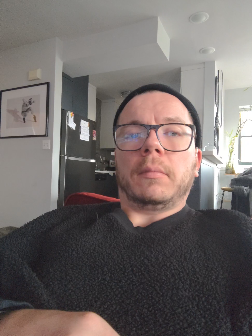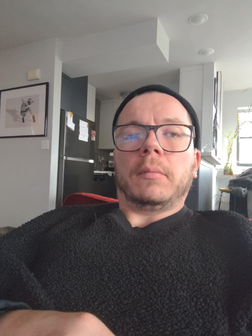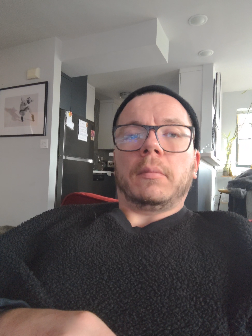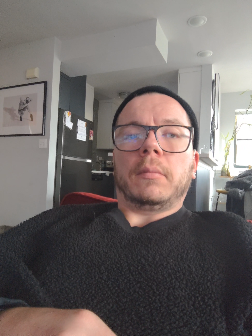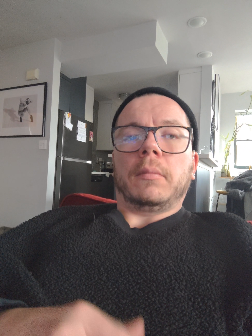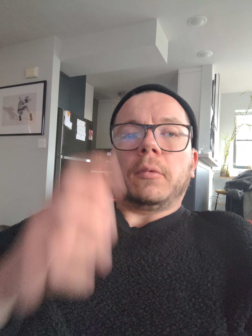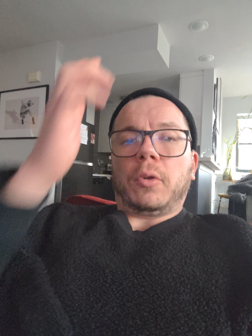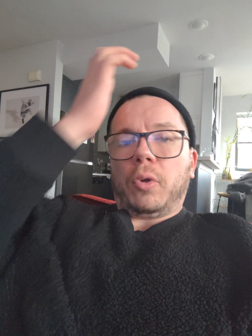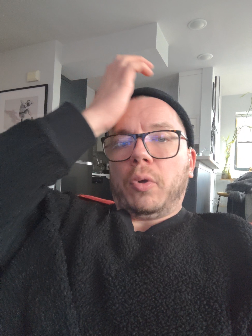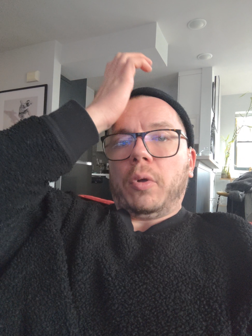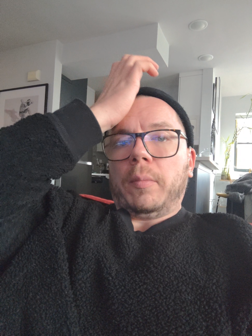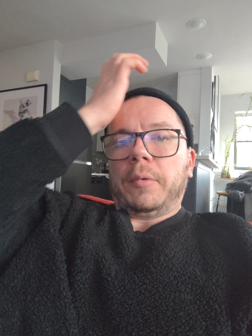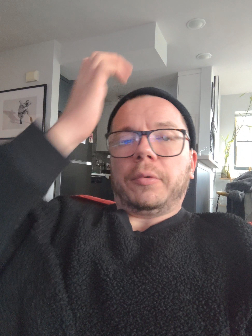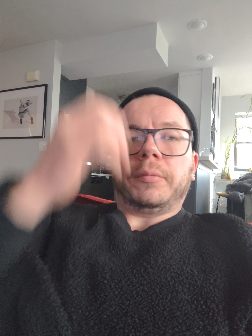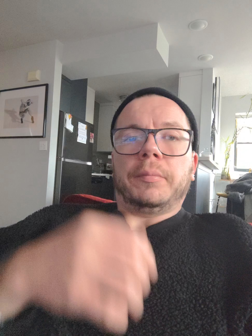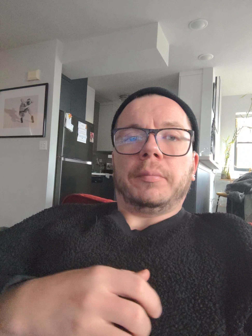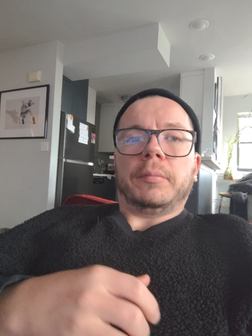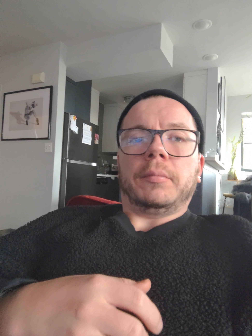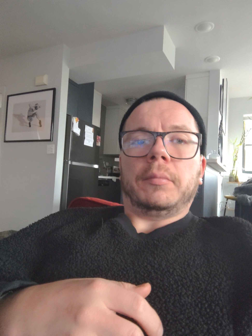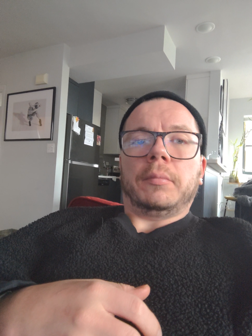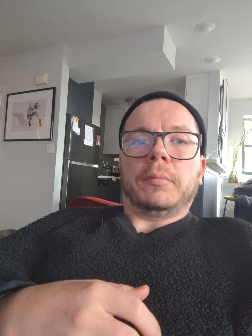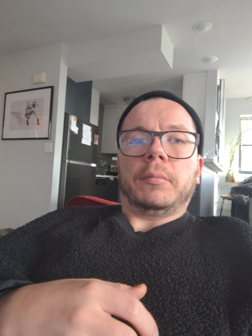garbage